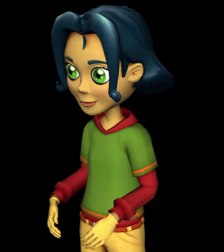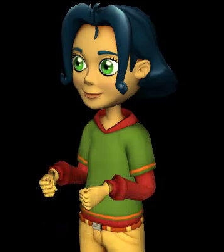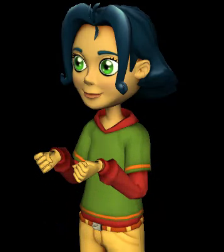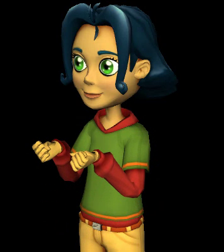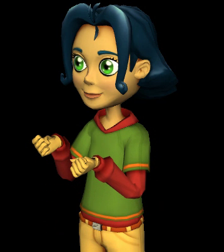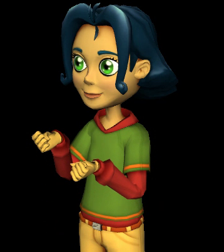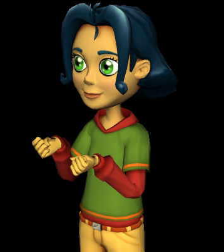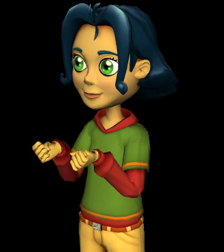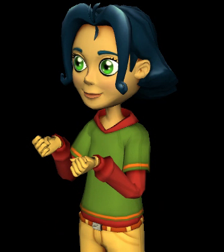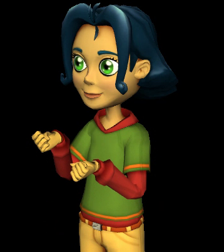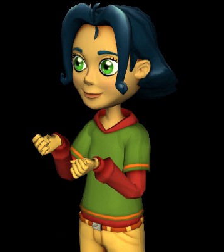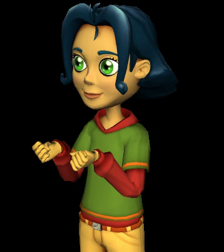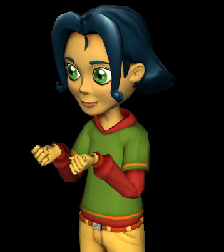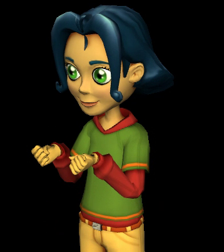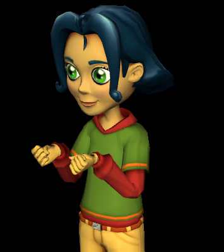قيادة